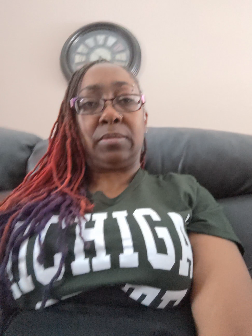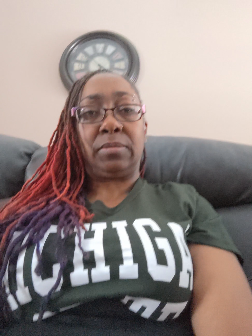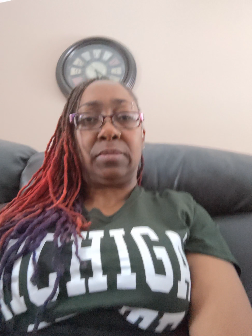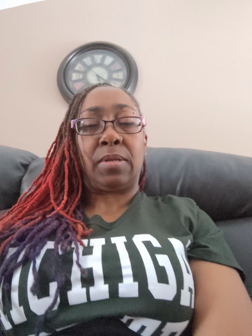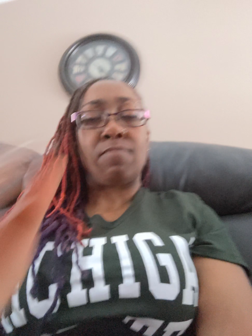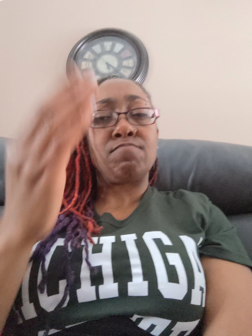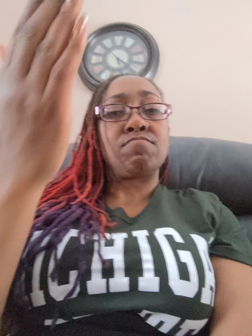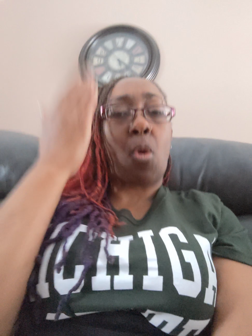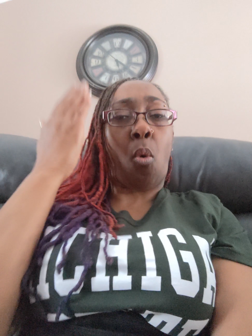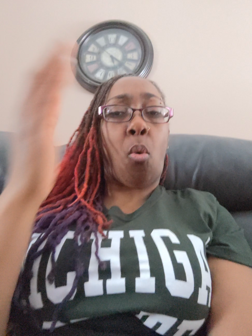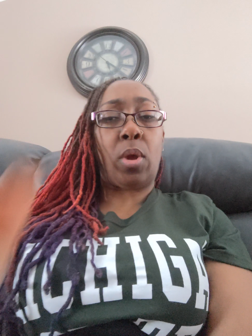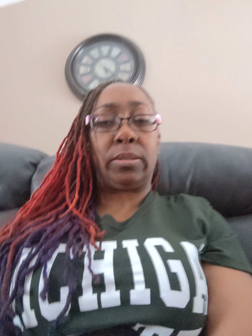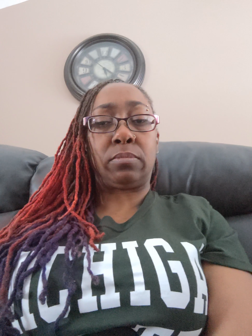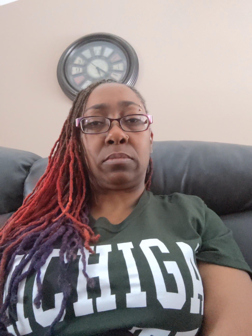morning